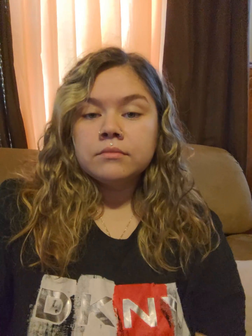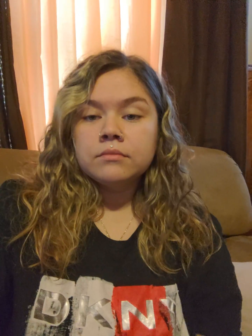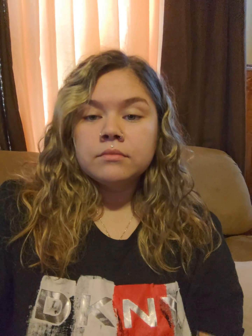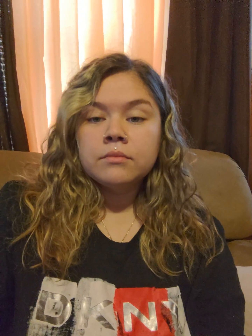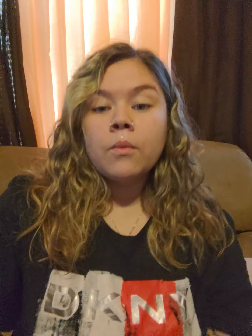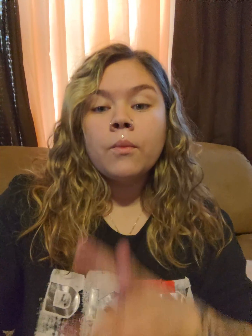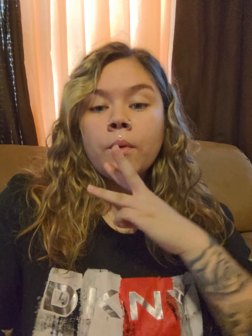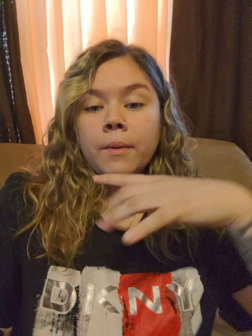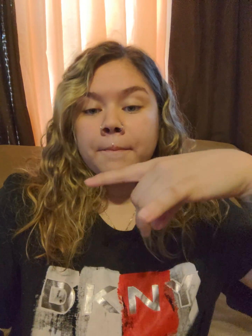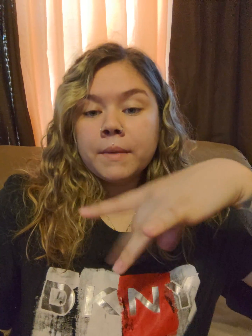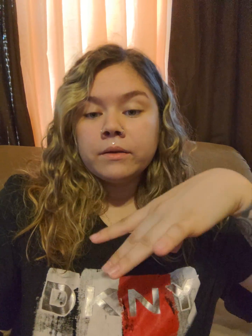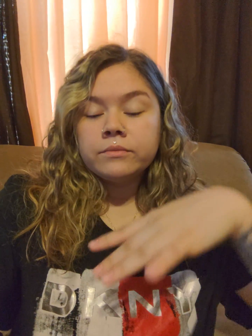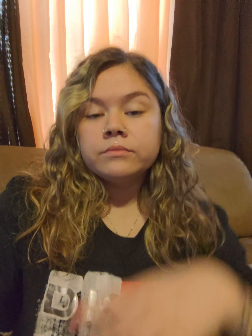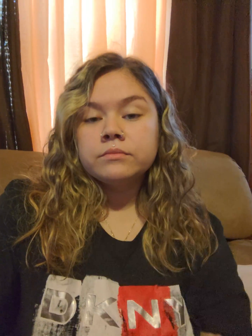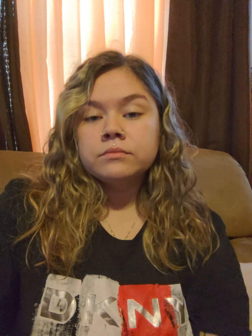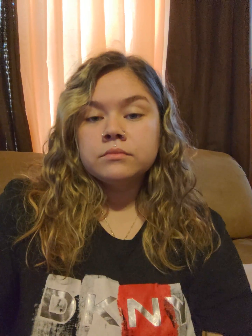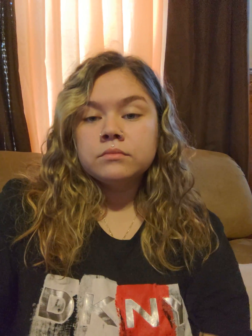melon